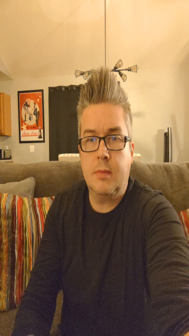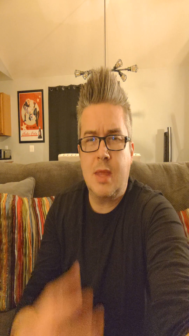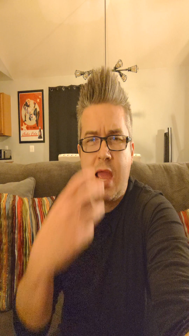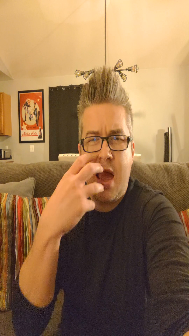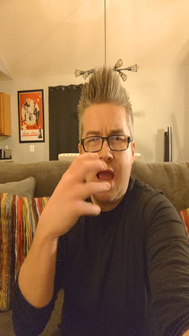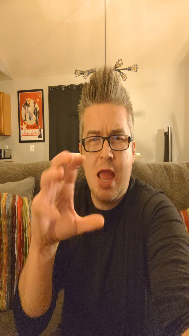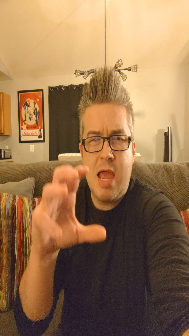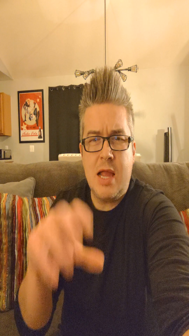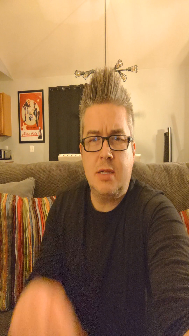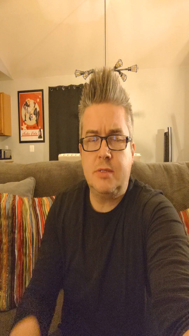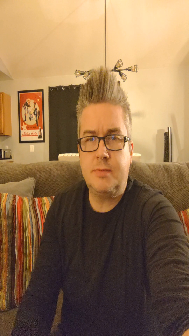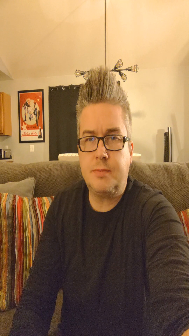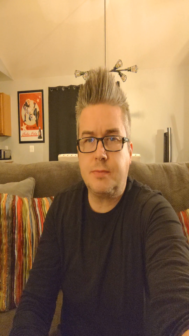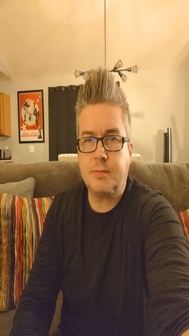hot